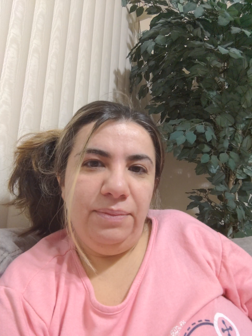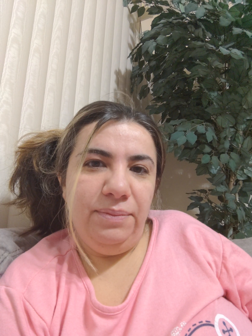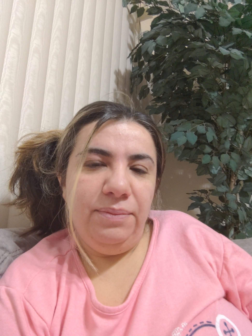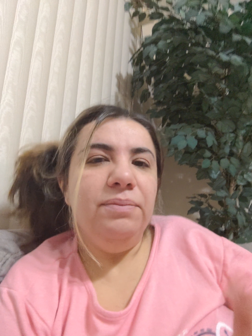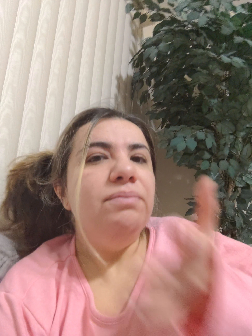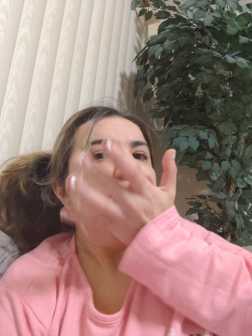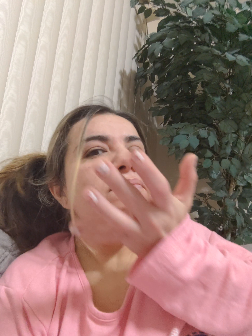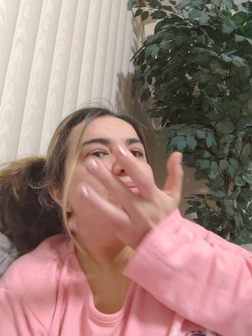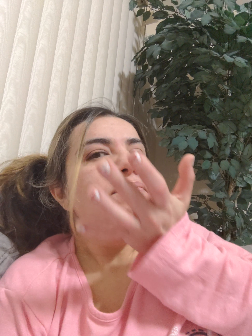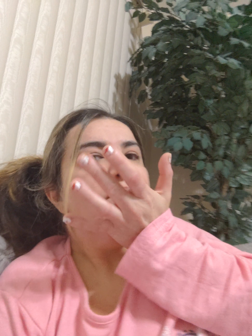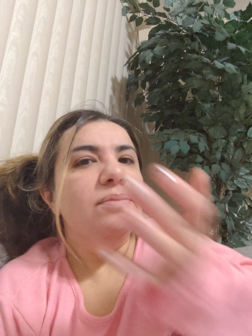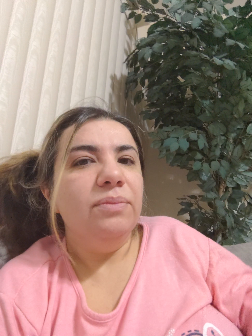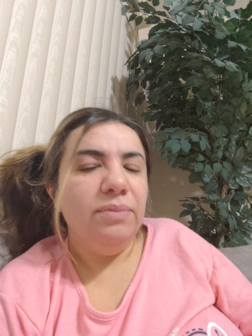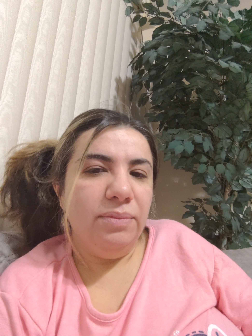grass